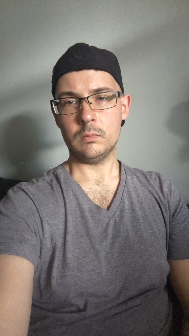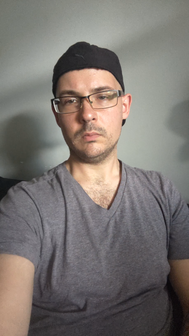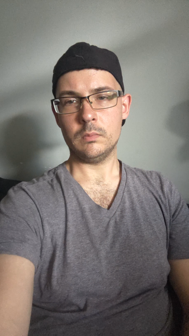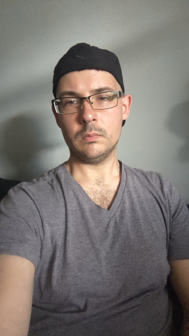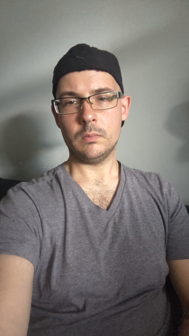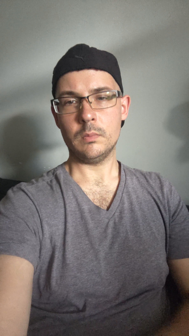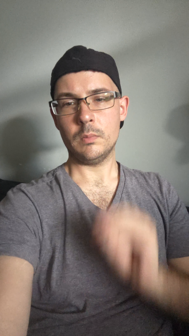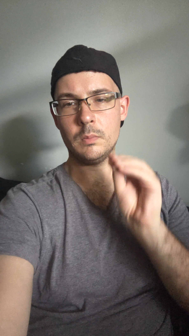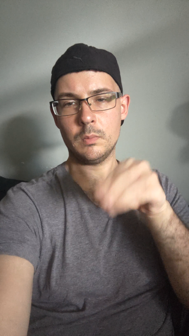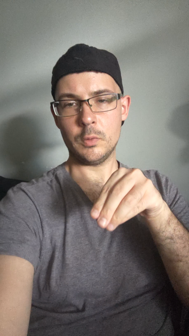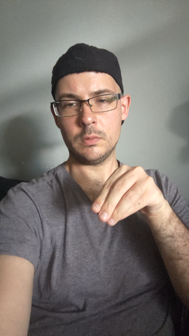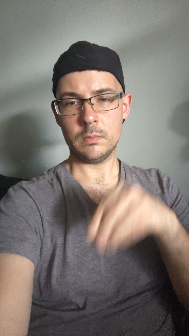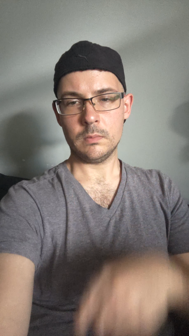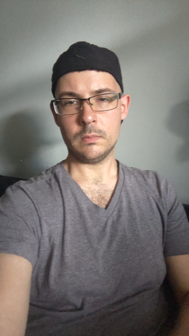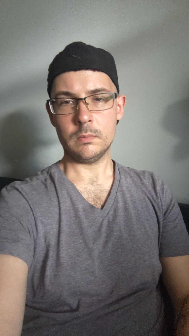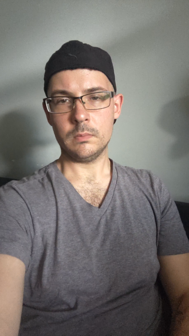put